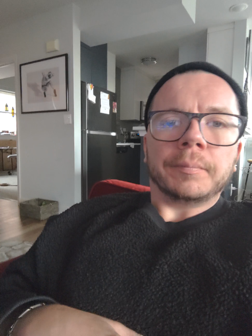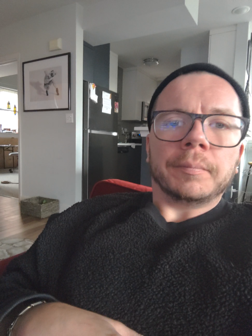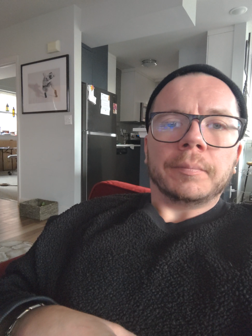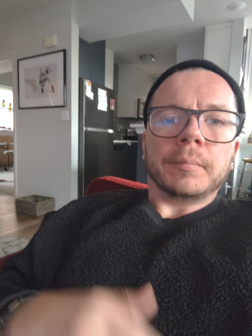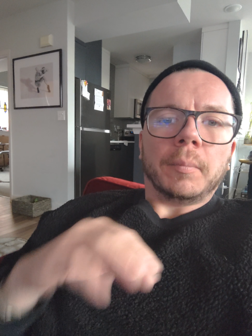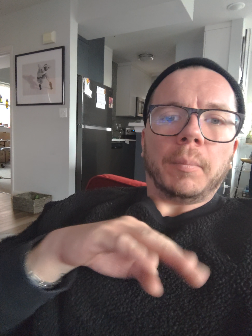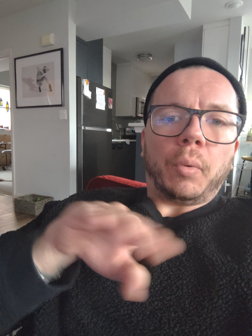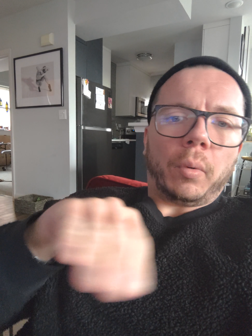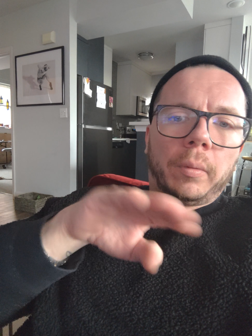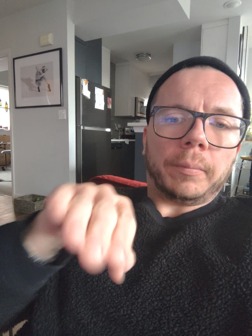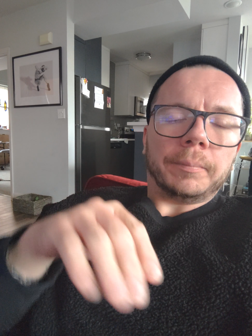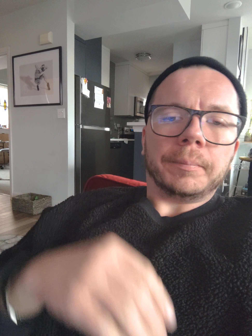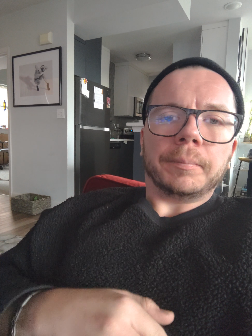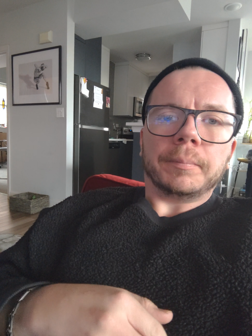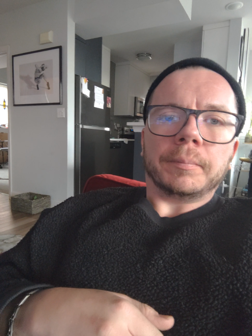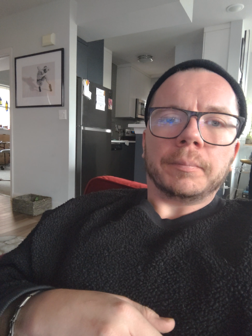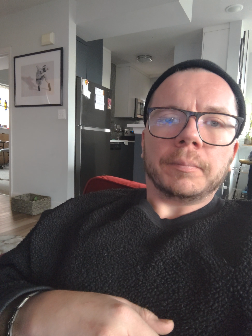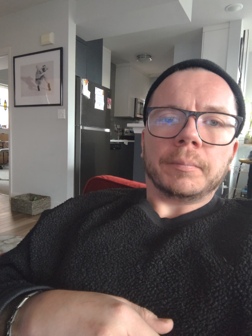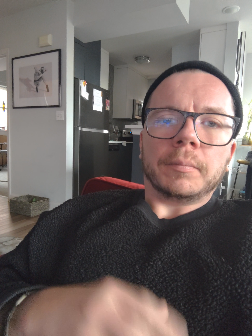pool